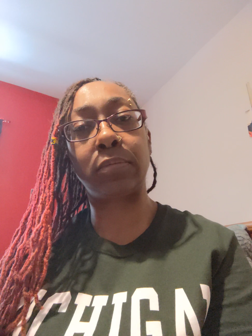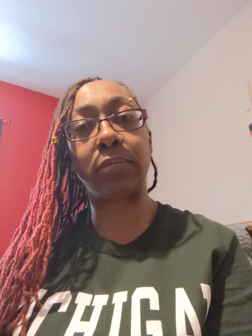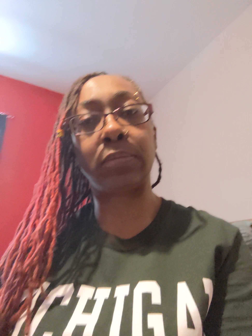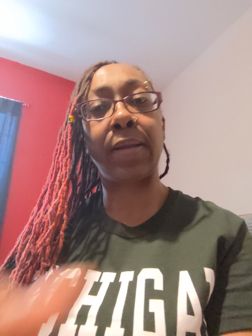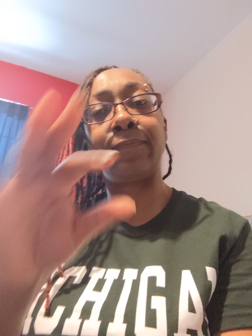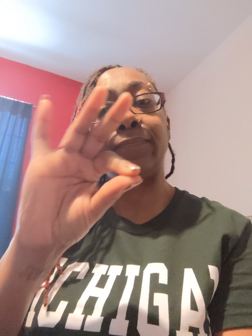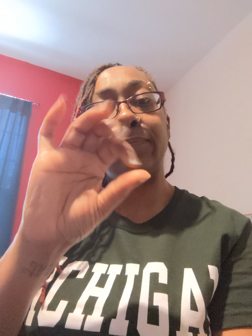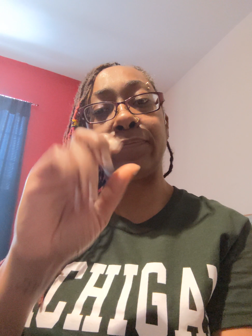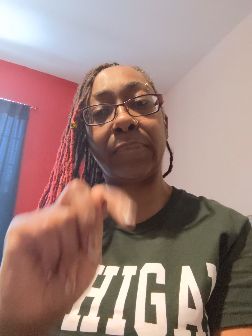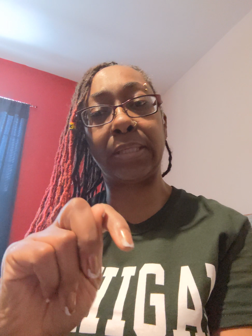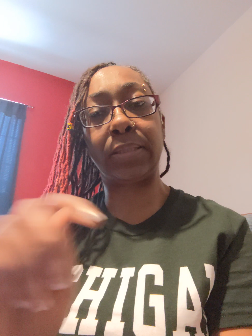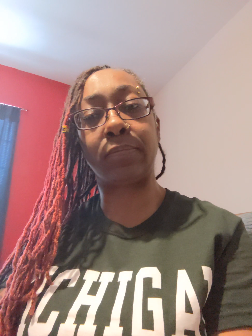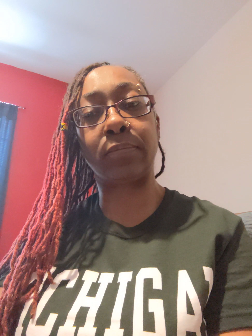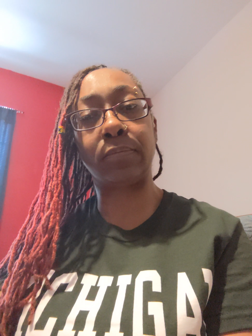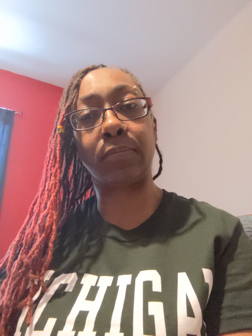feet